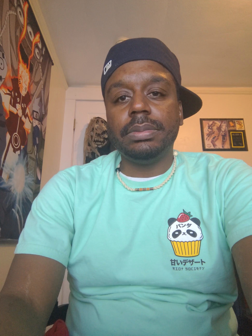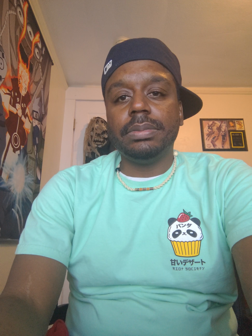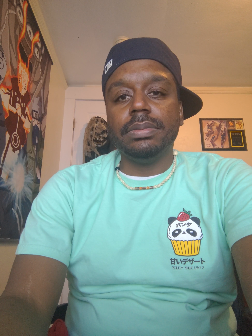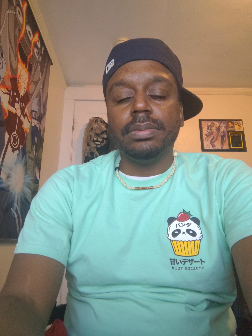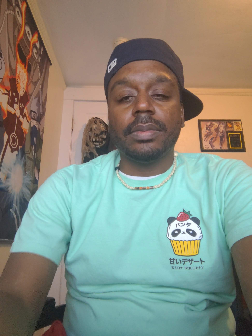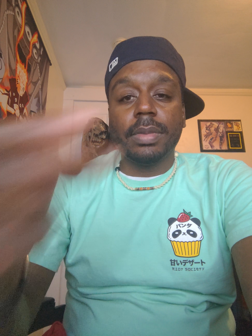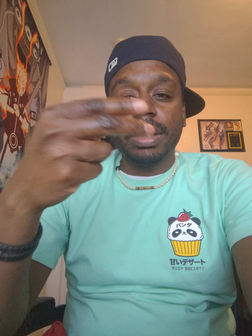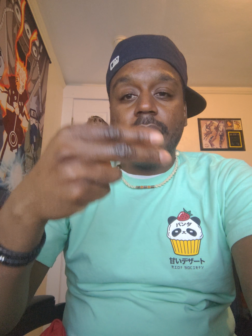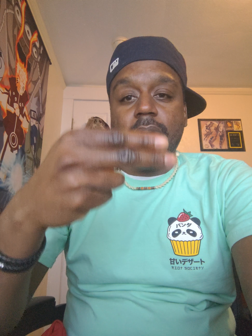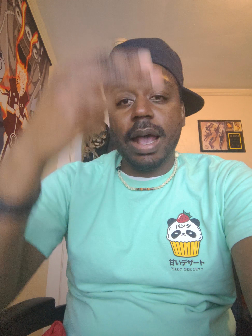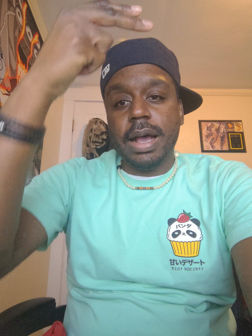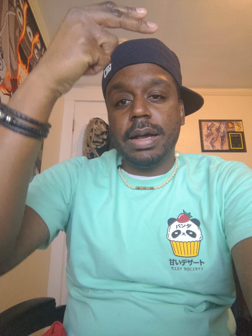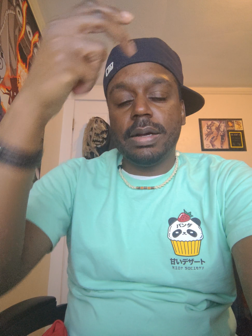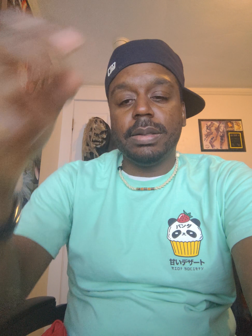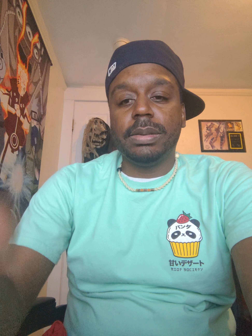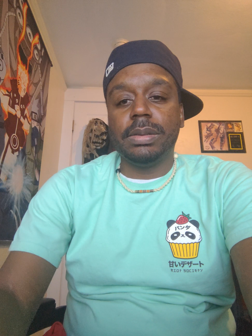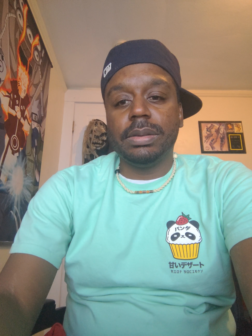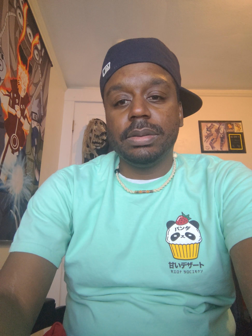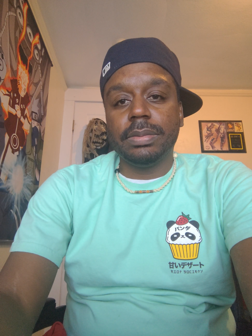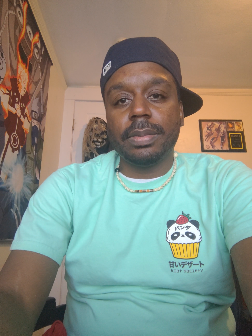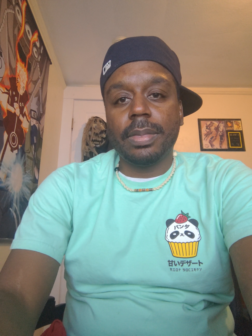high